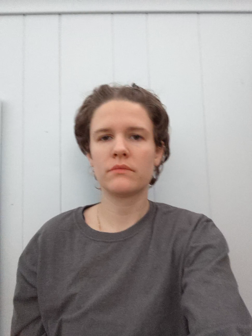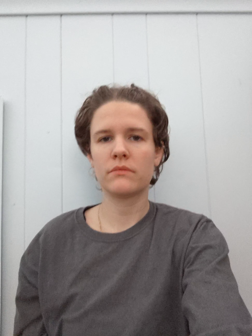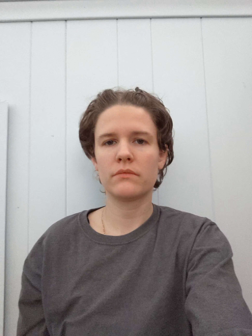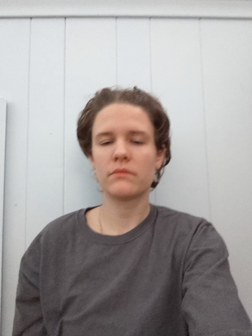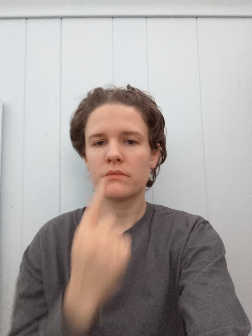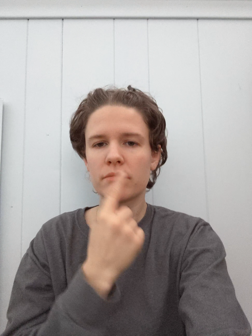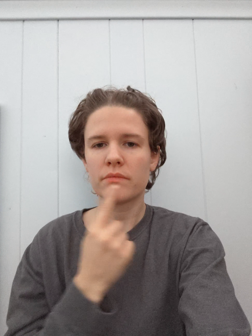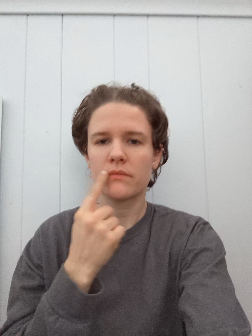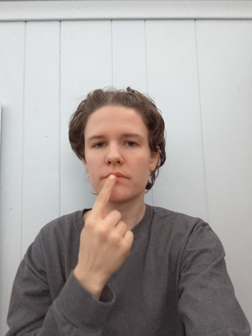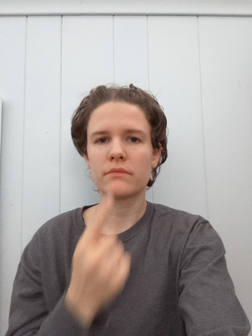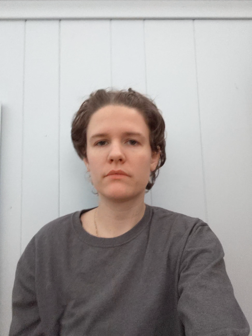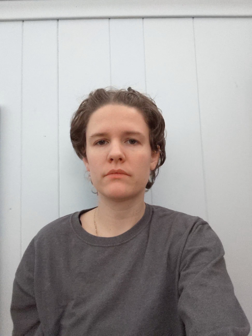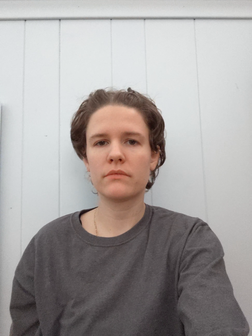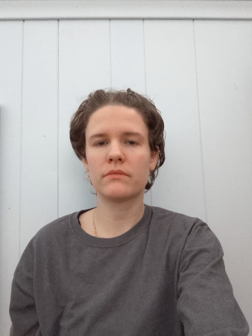lips